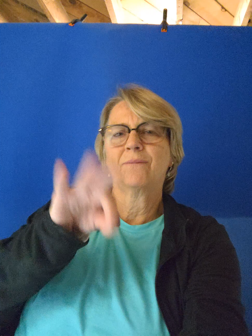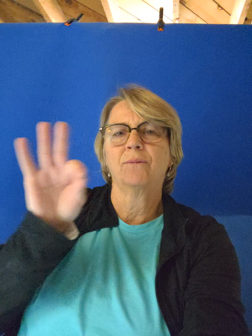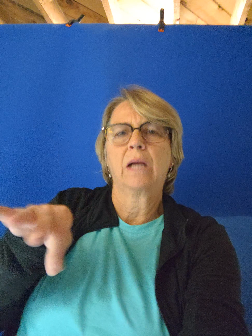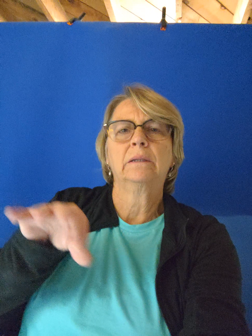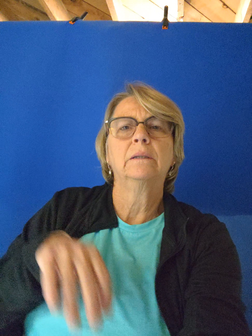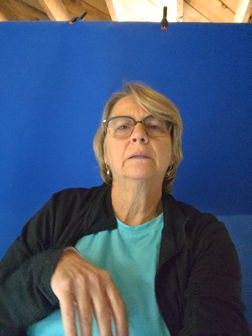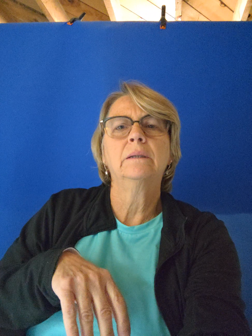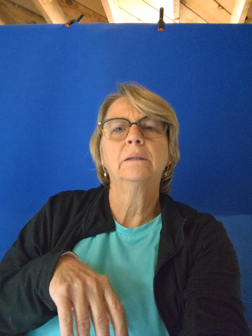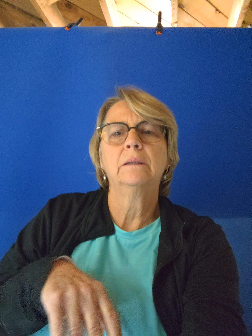french fries